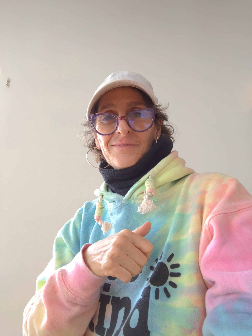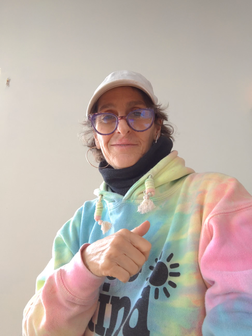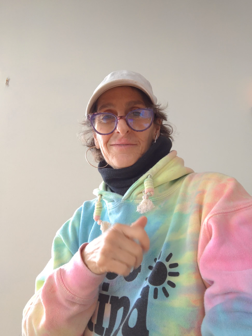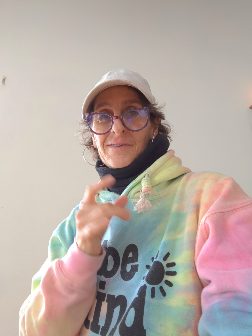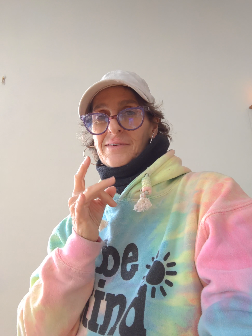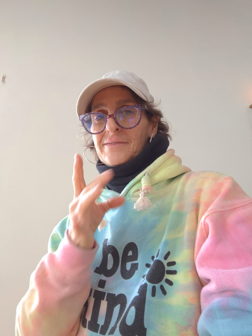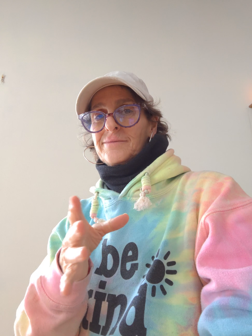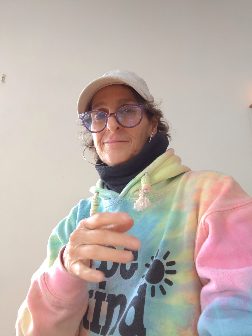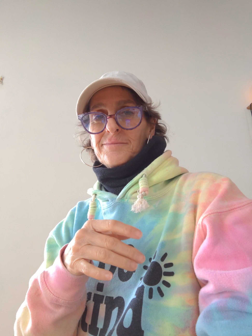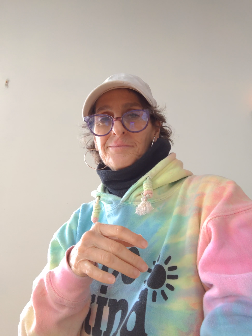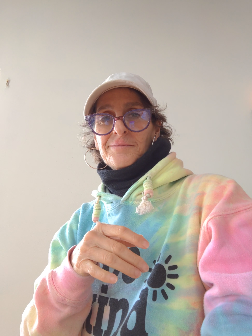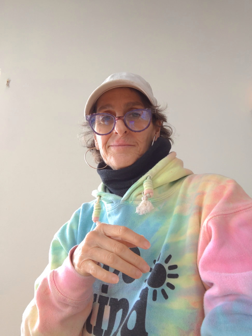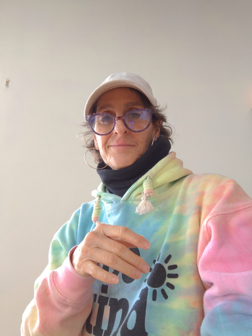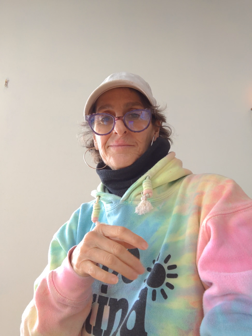hate